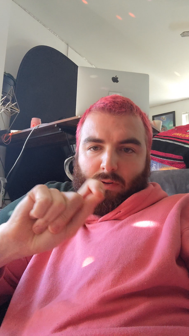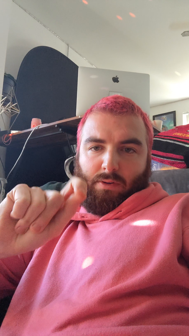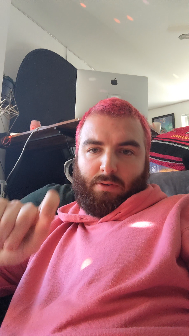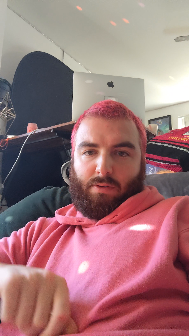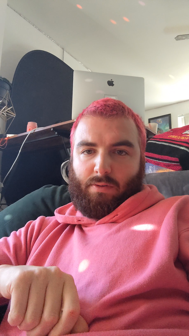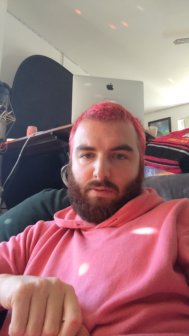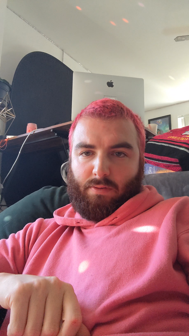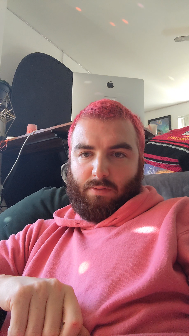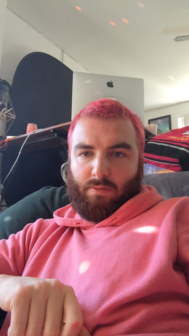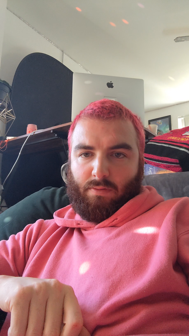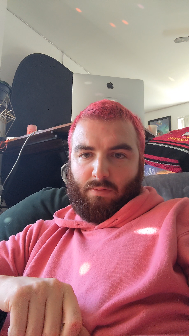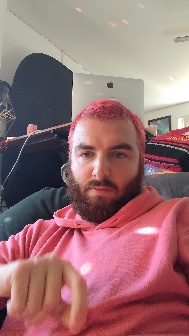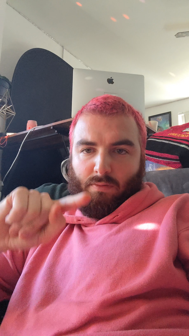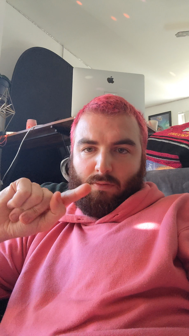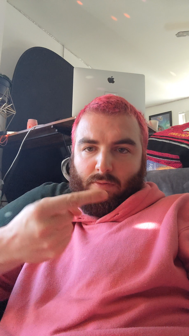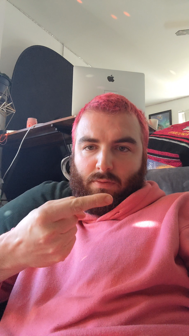hurt